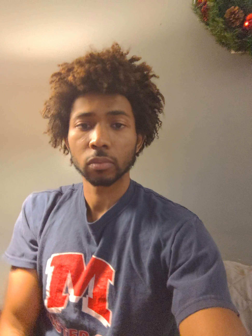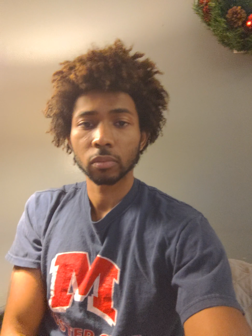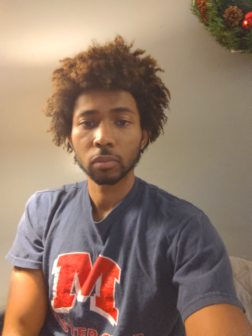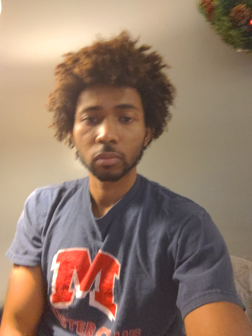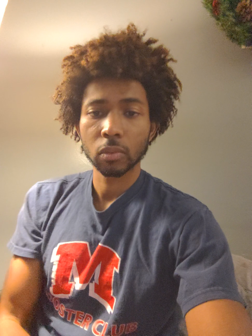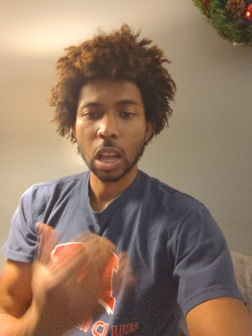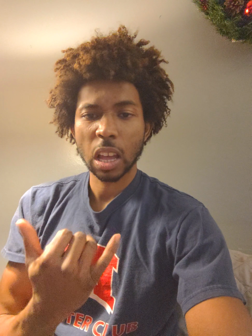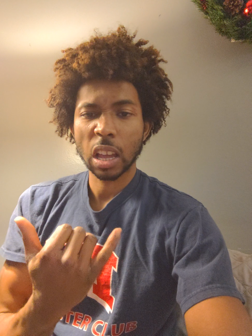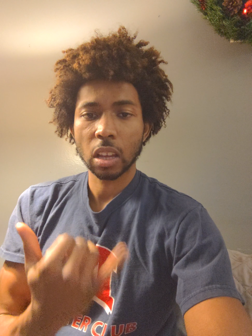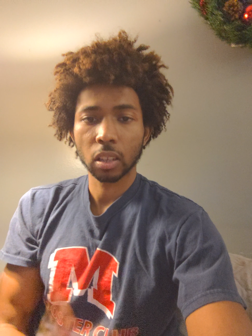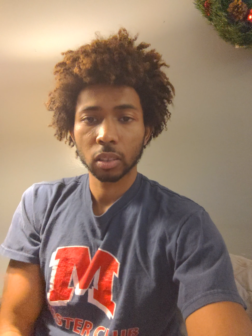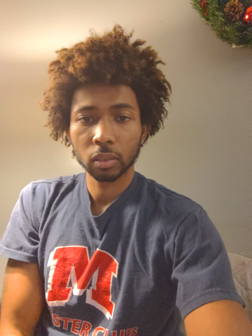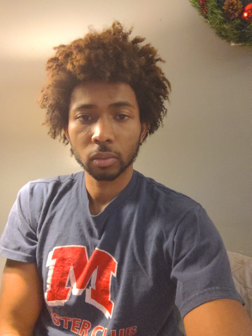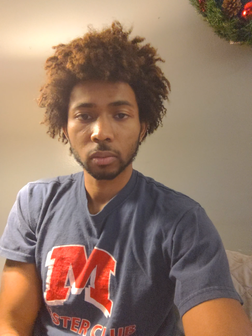now